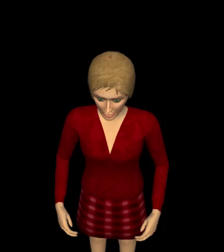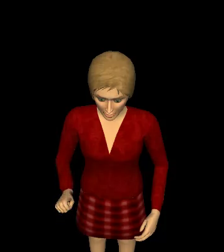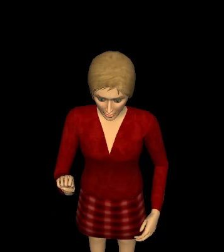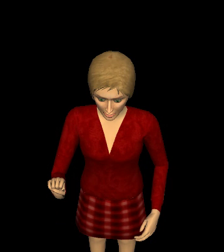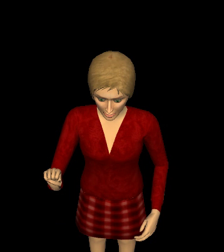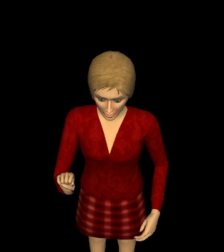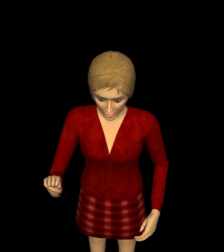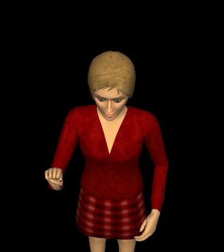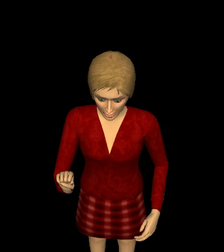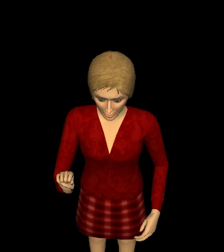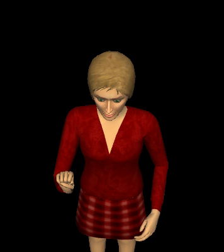السبت